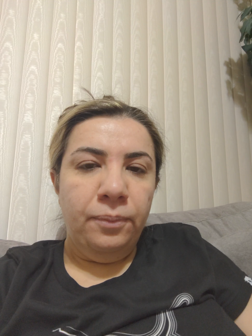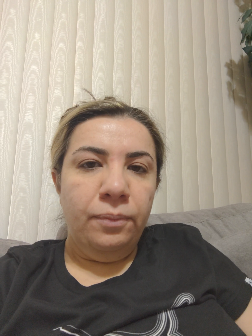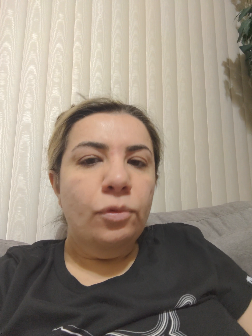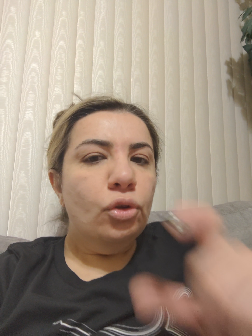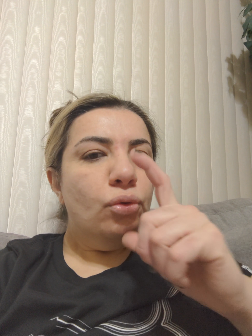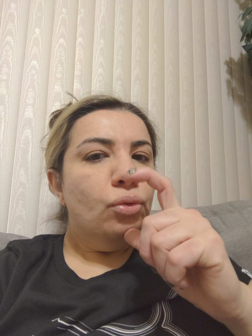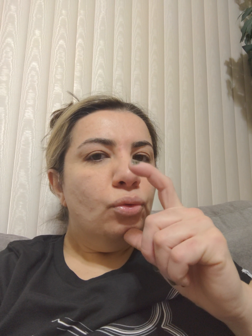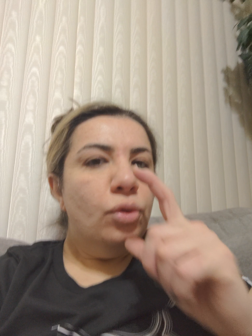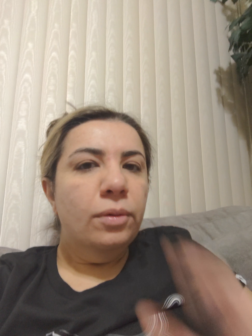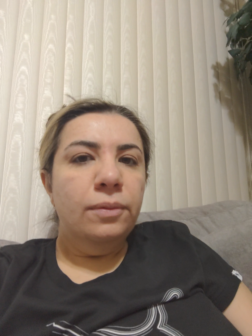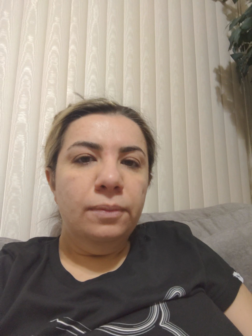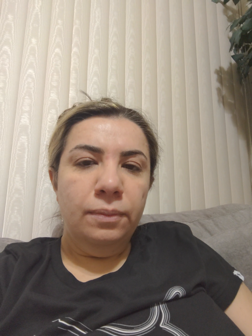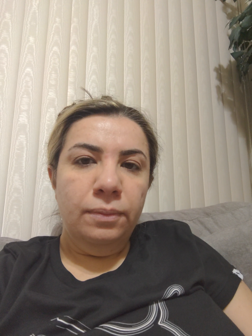who